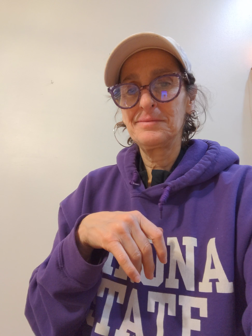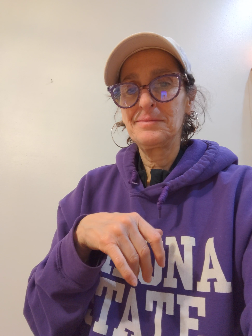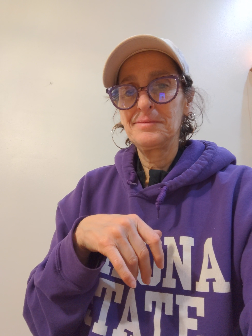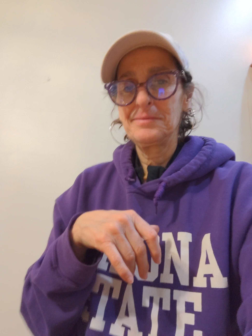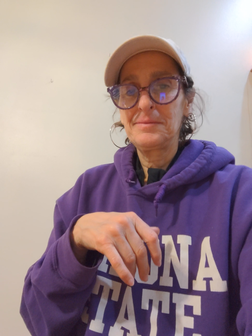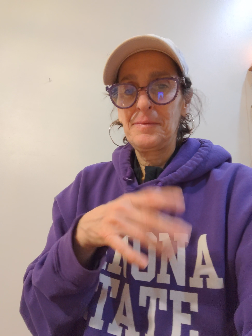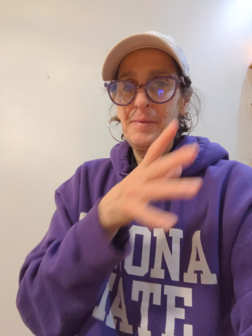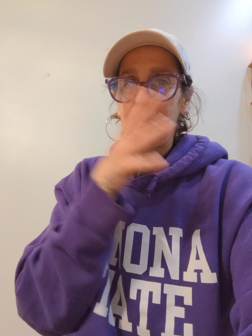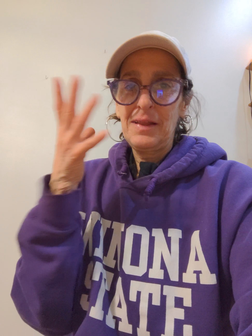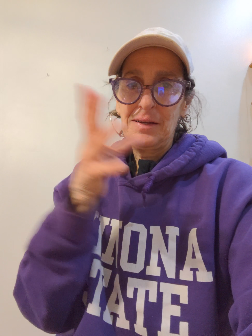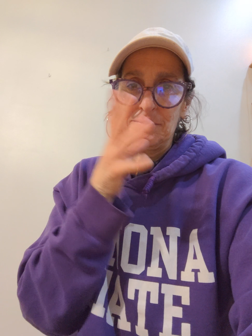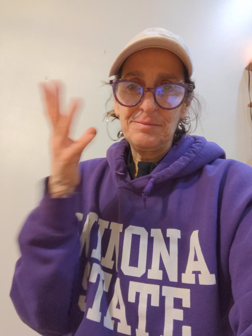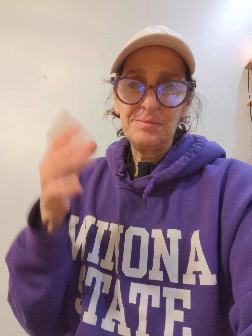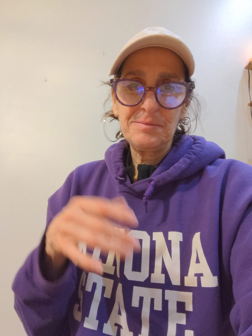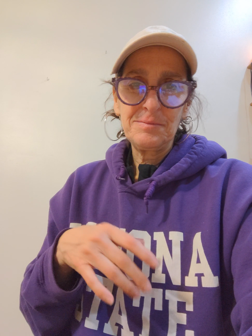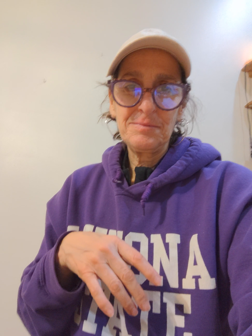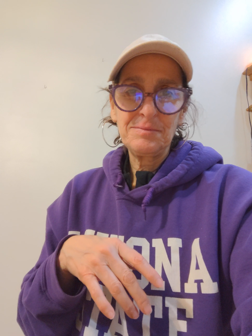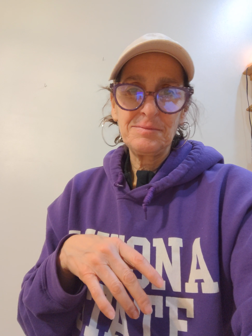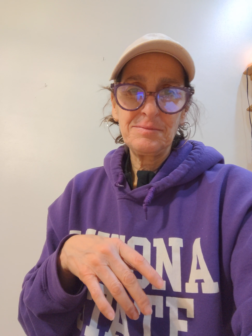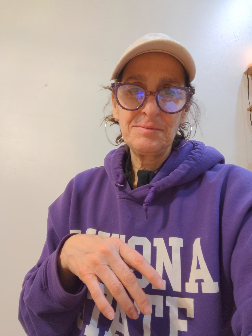farm